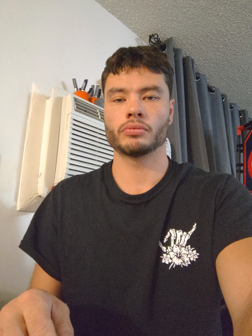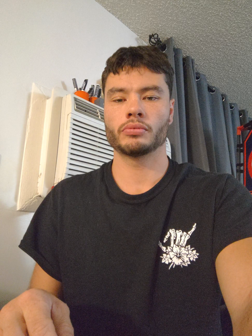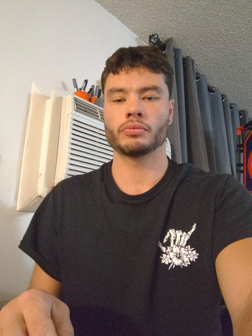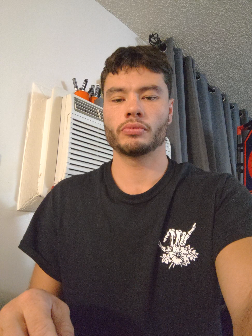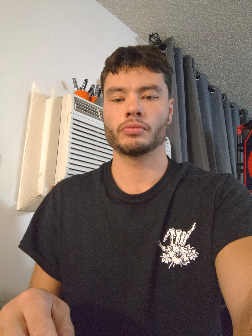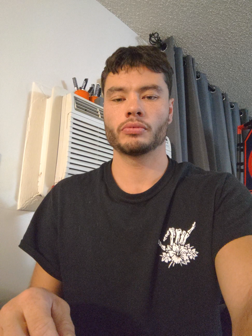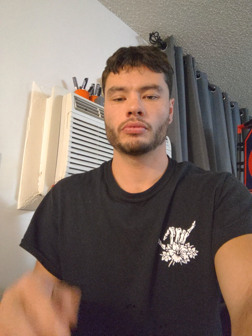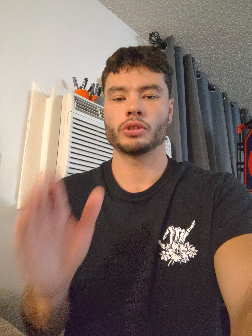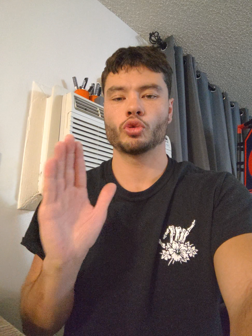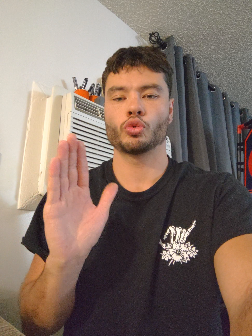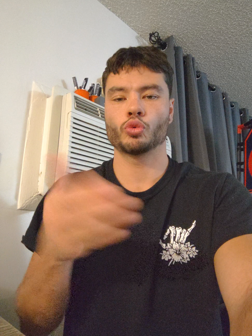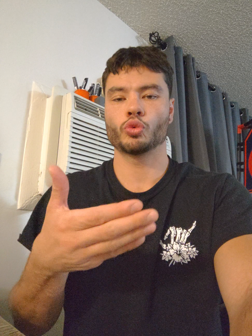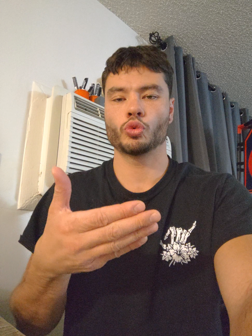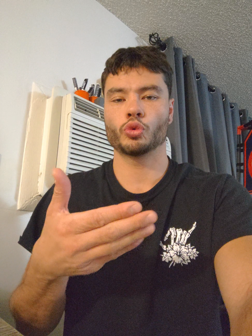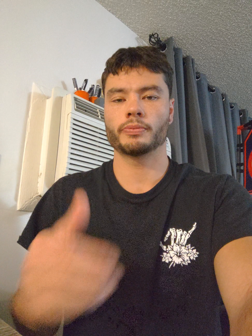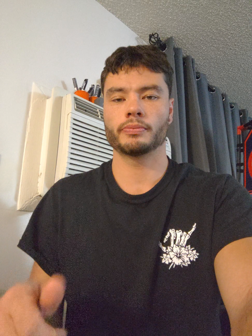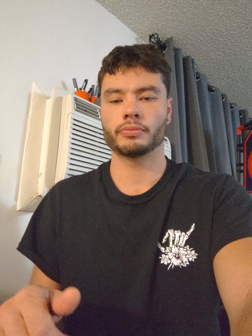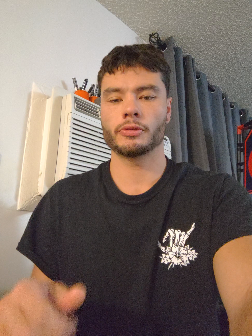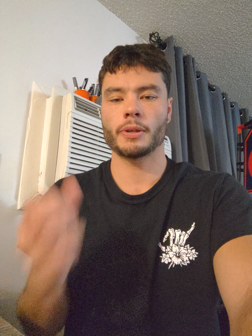room